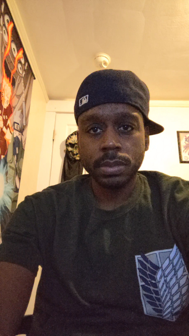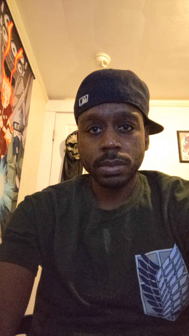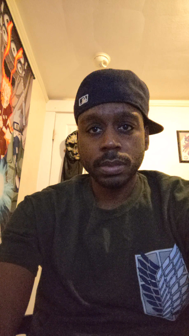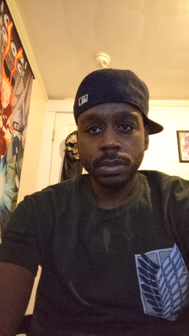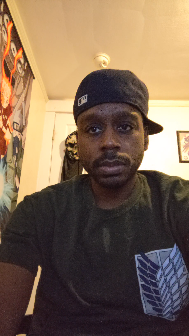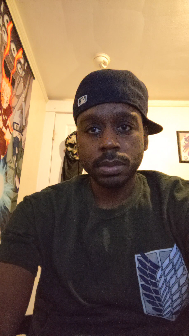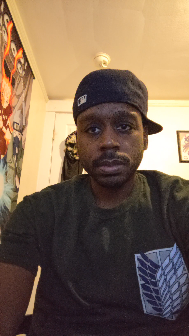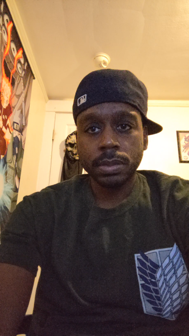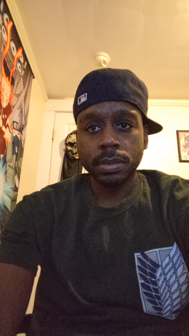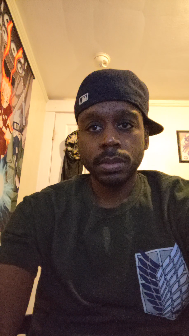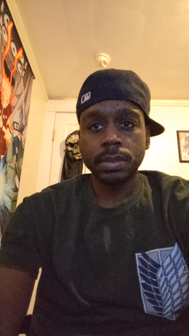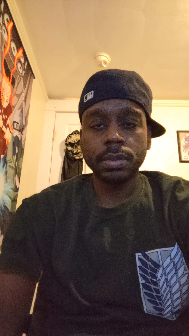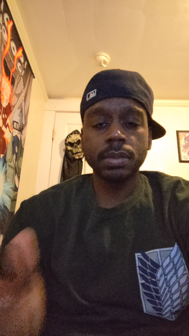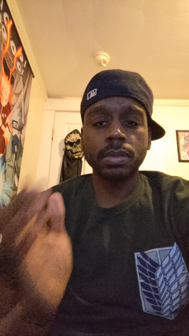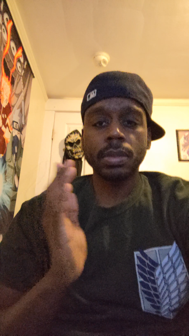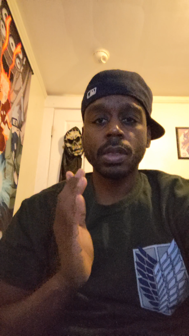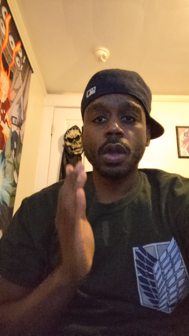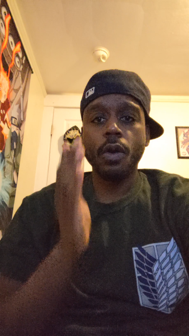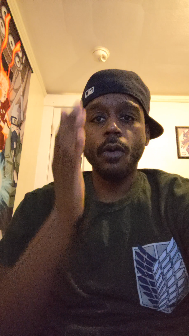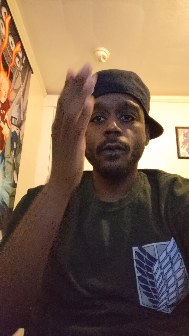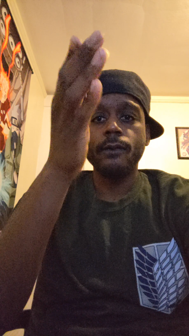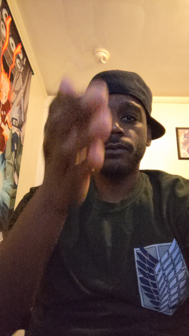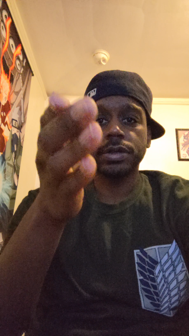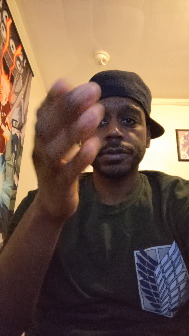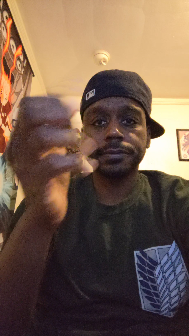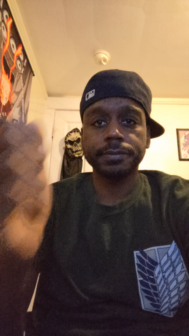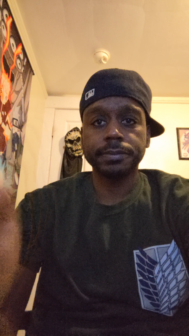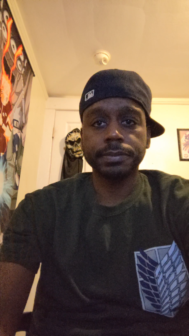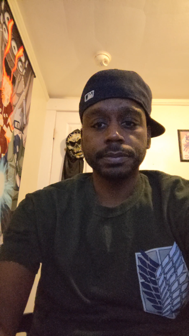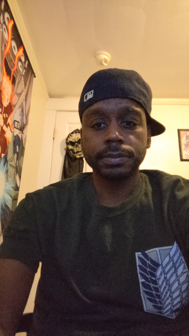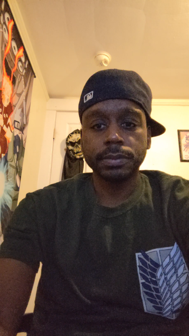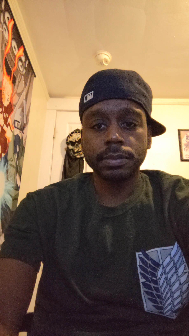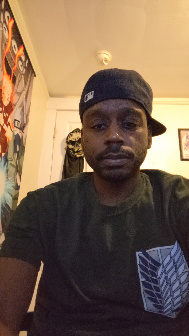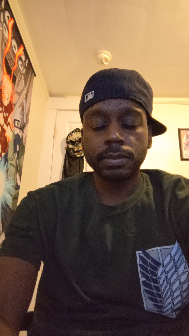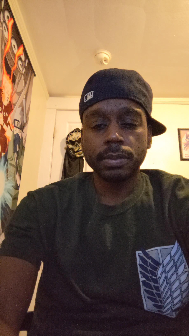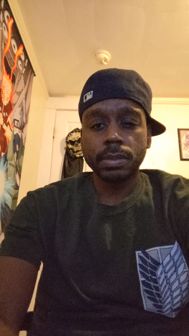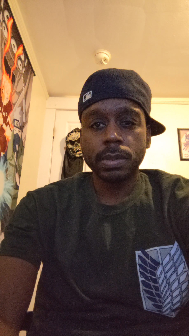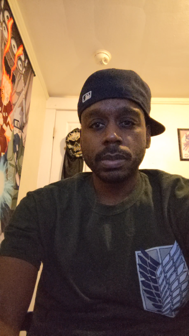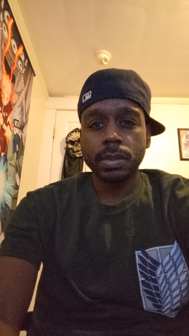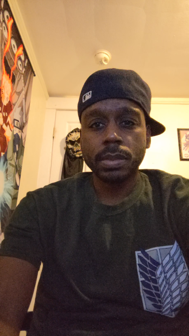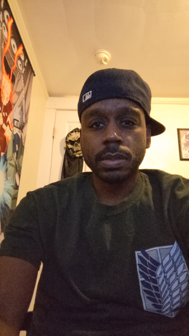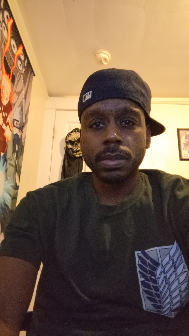over